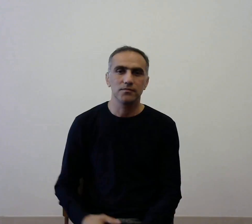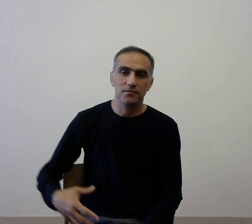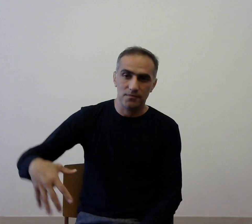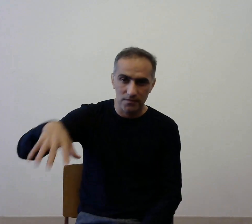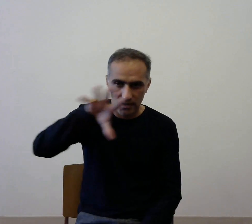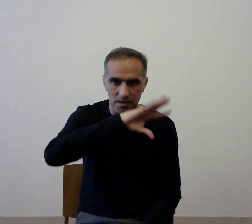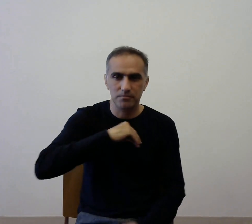hamı